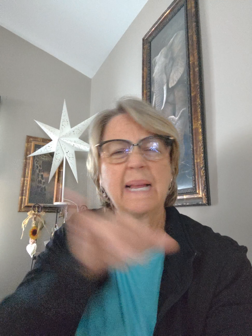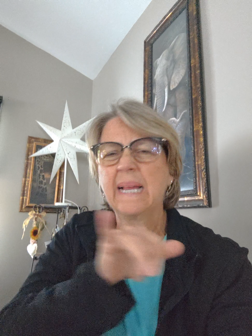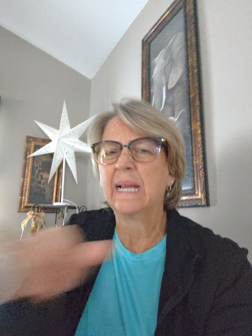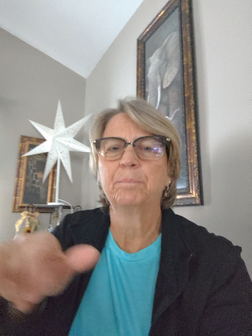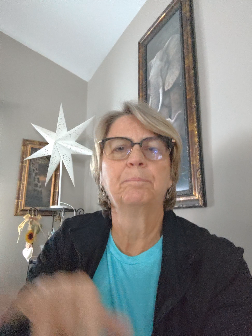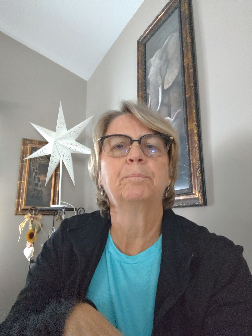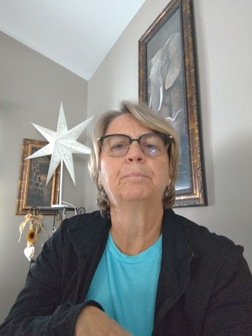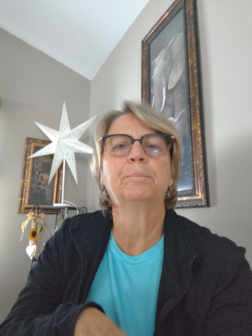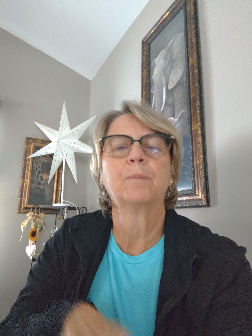same